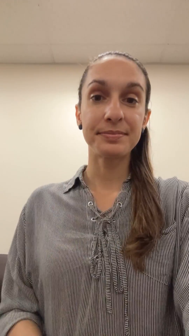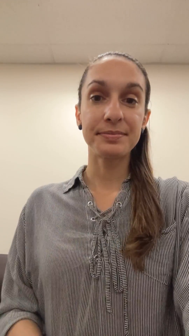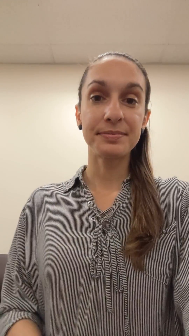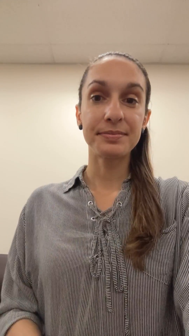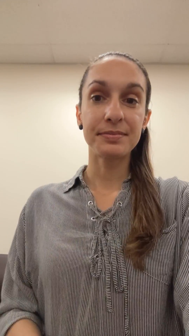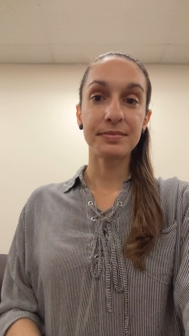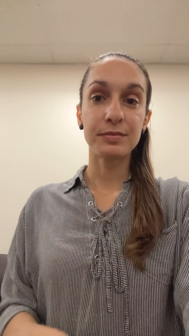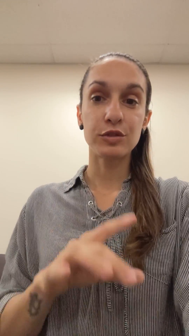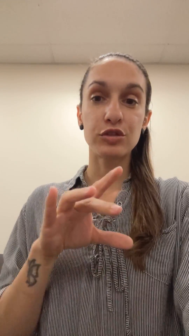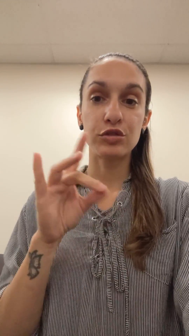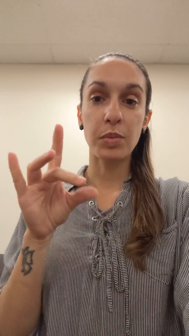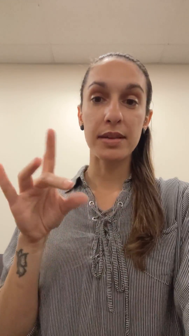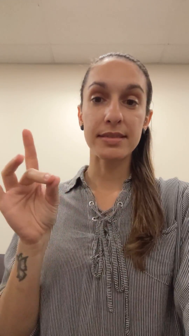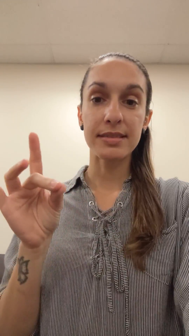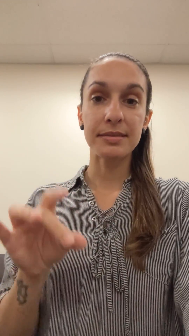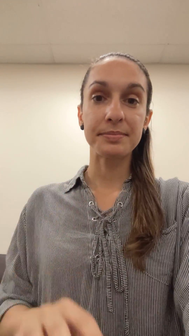choose